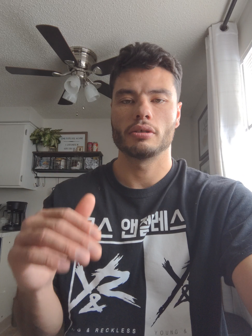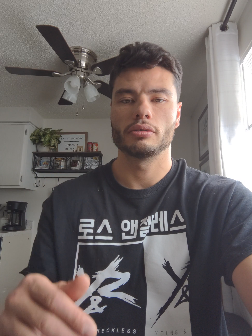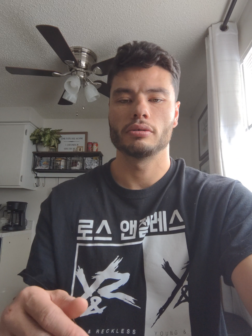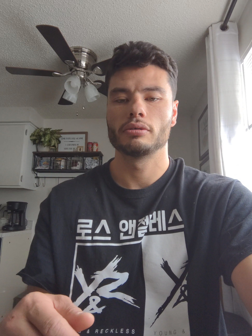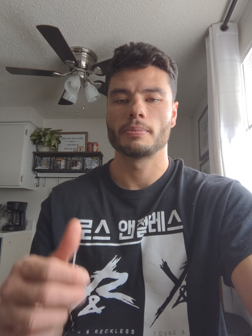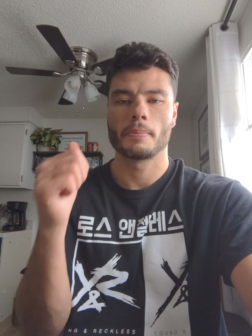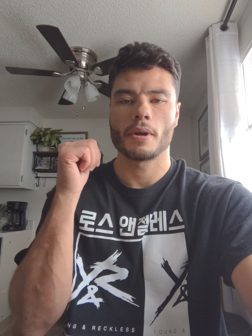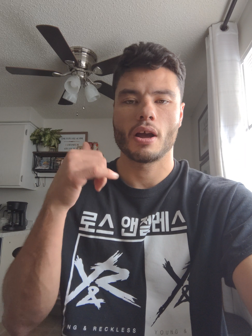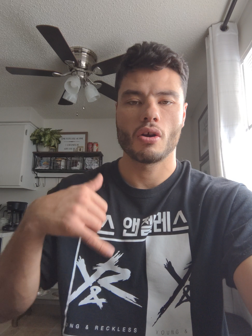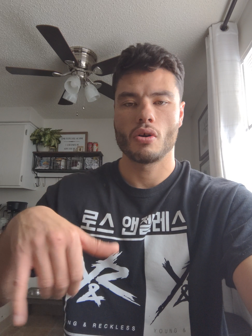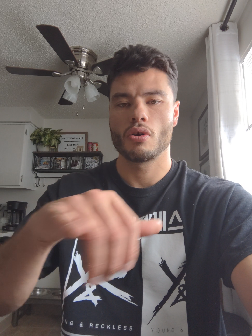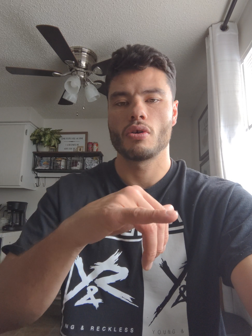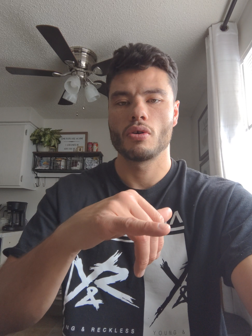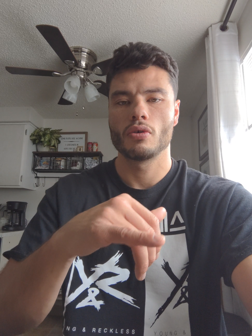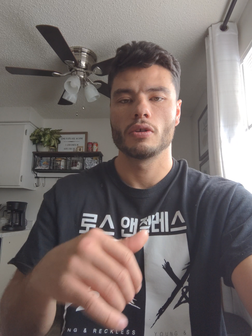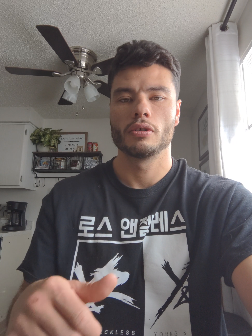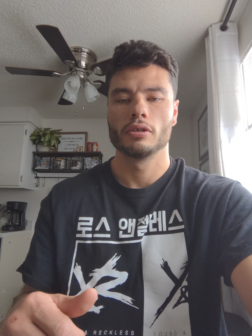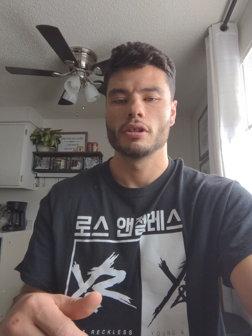backyard